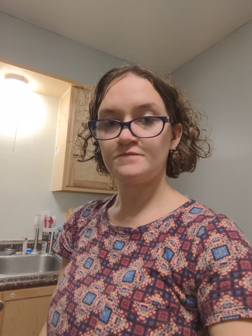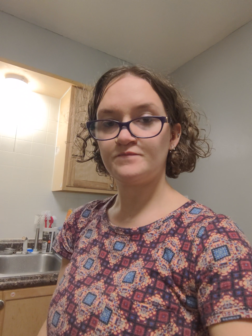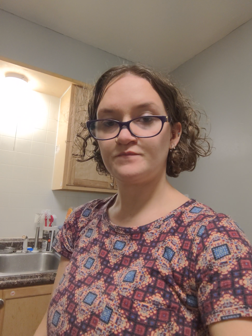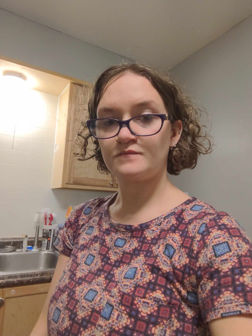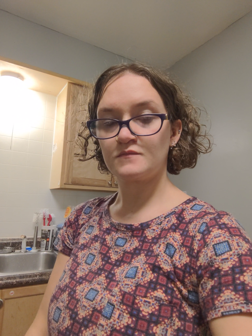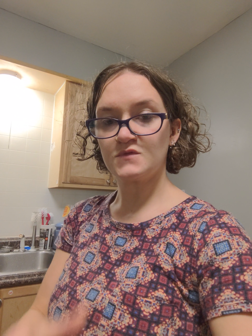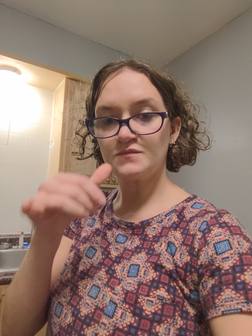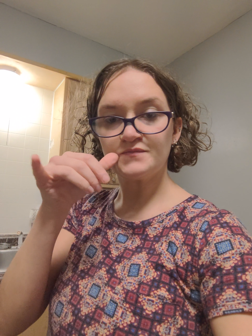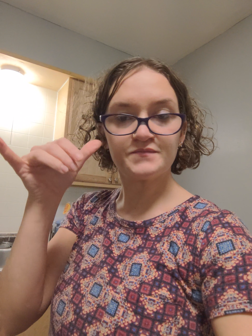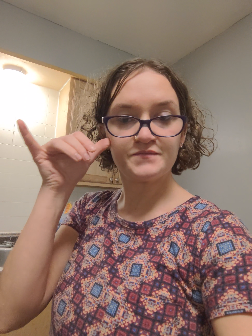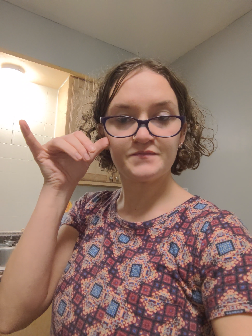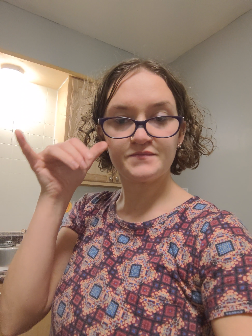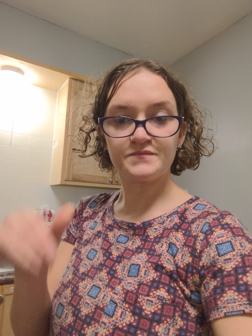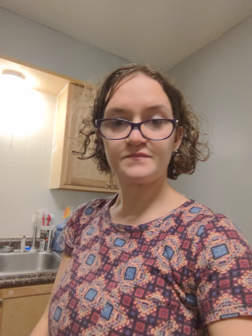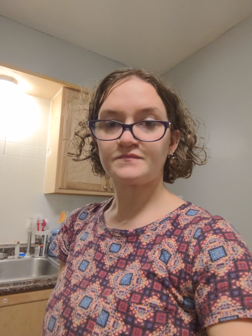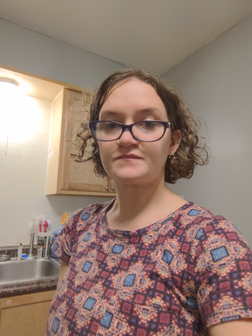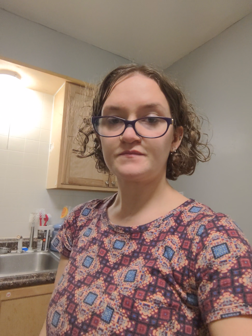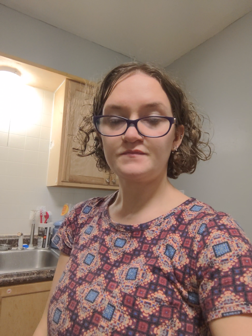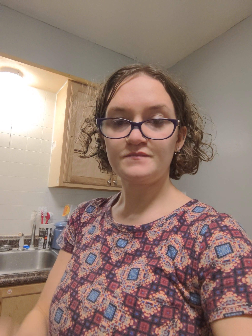yesterday